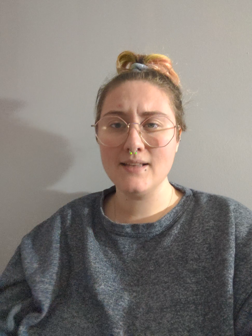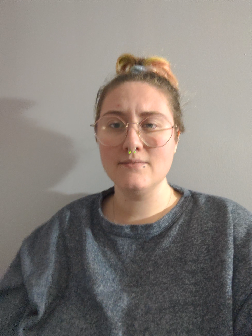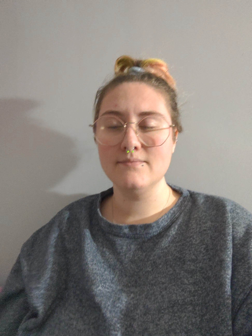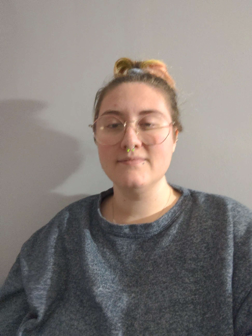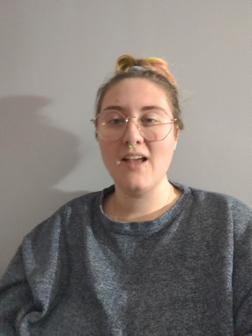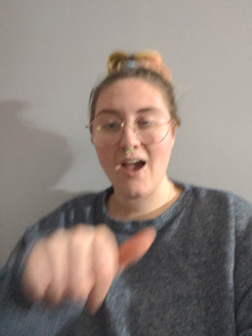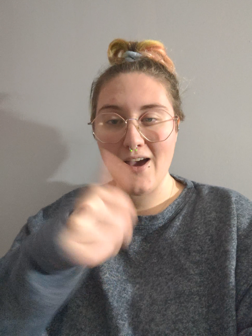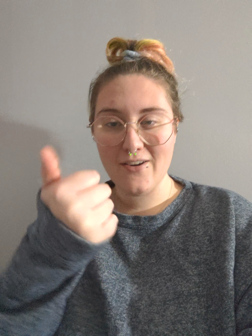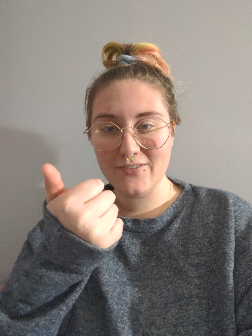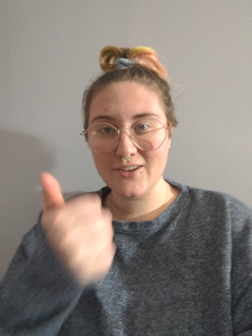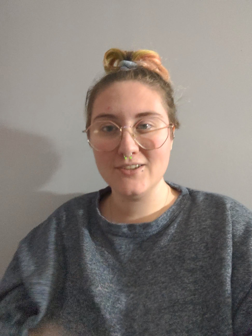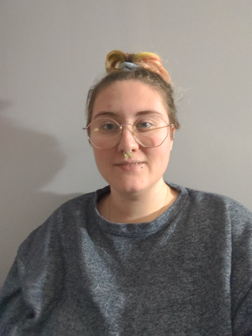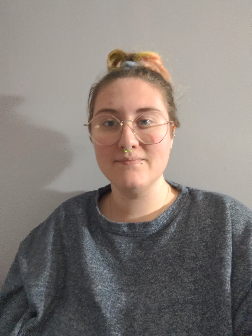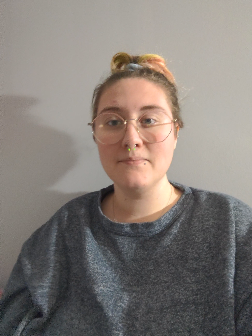another